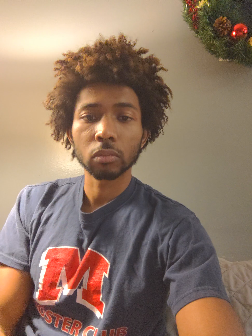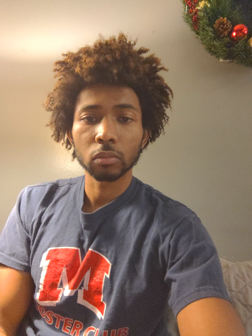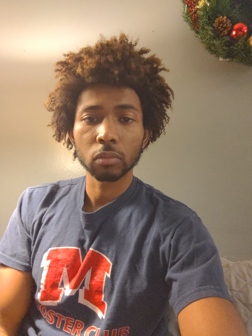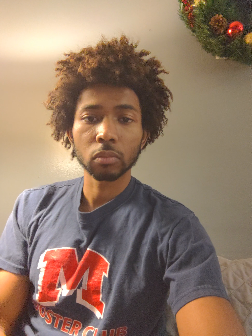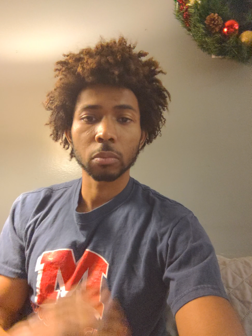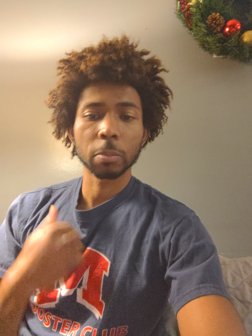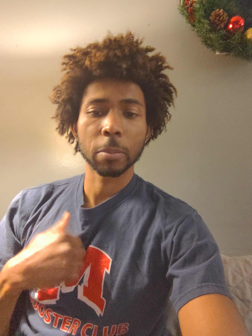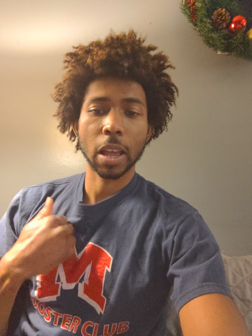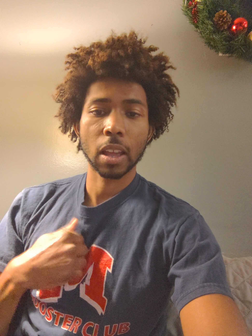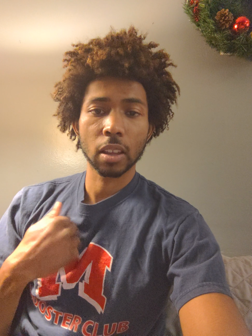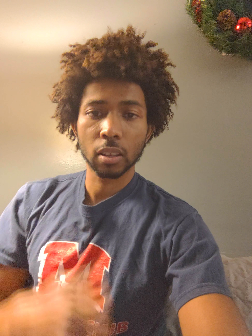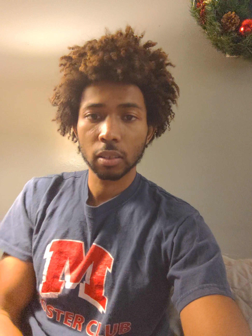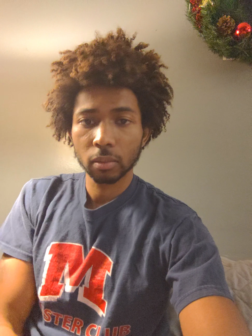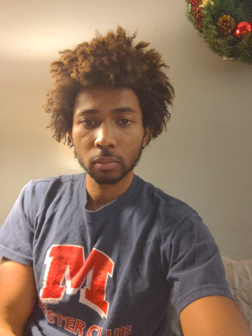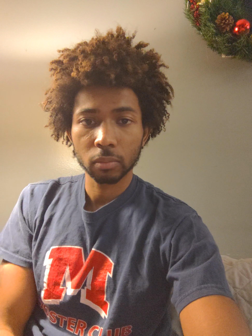bath